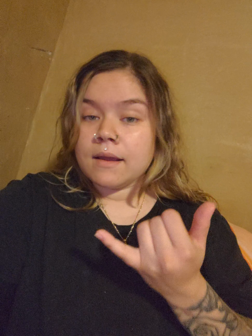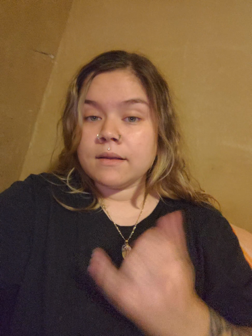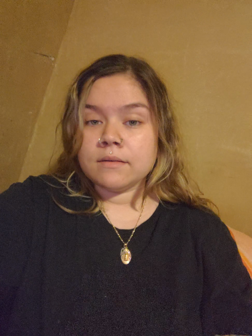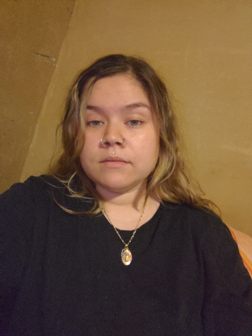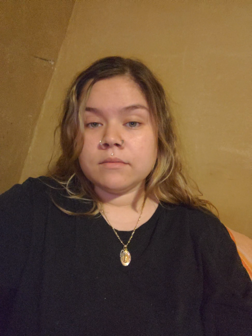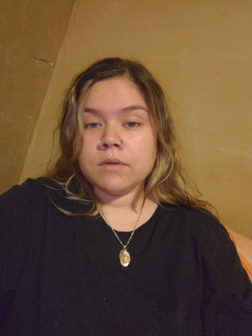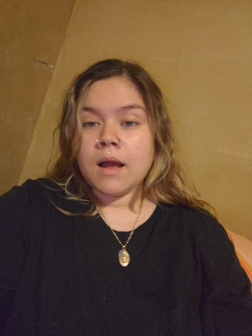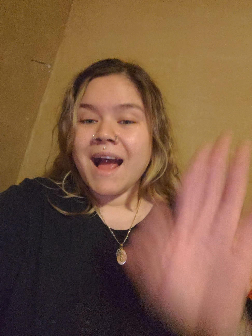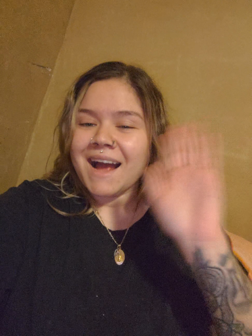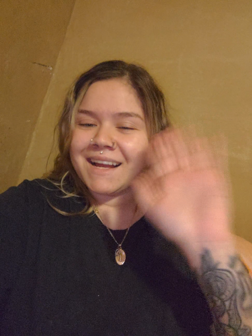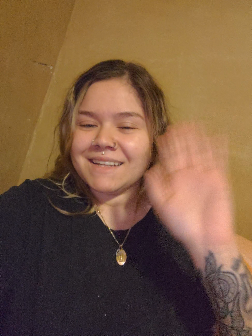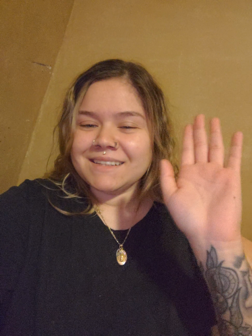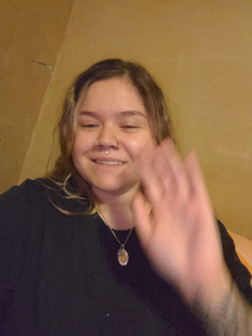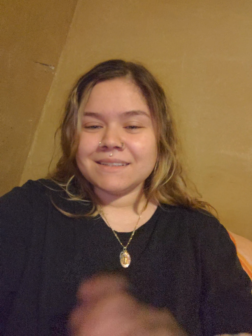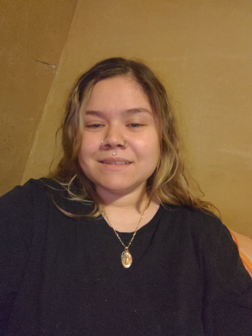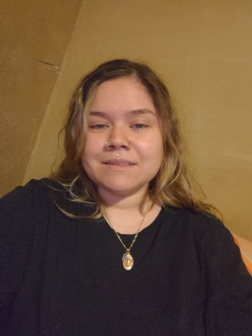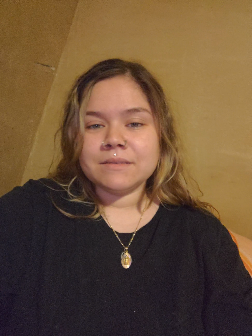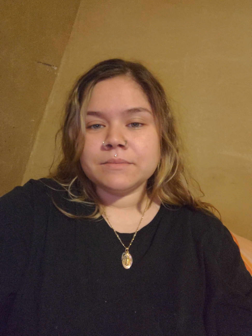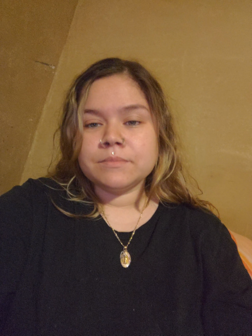hi